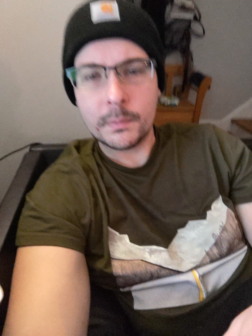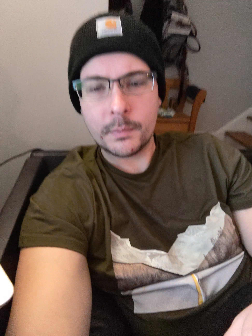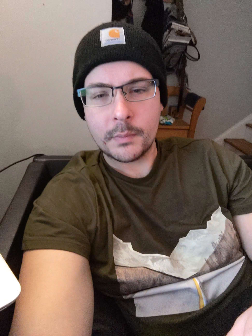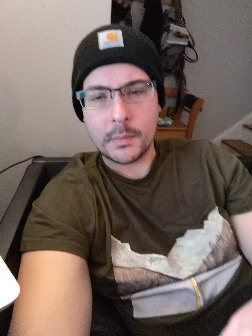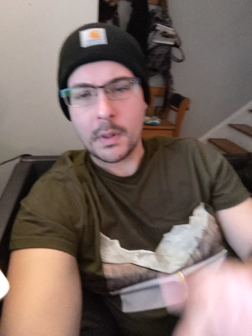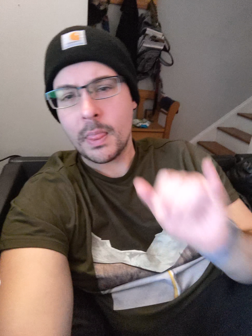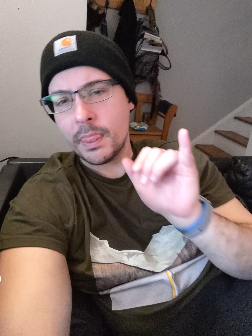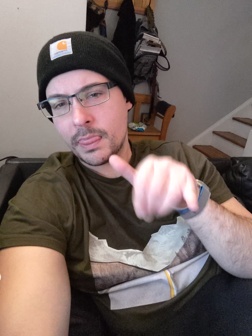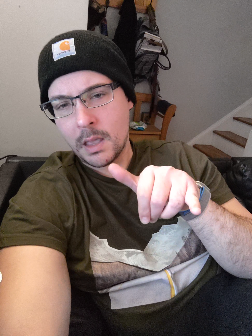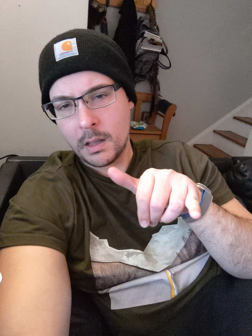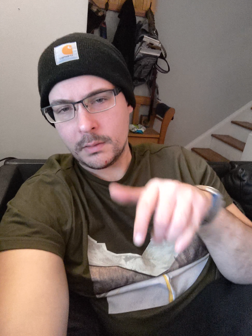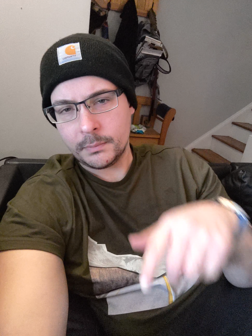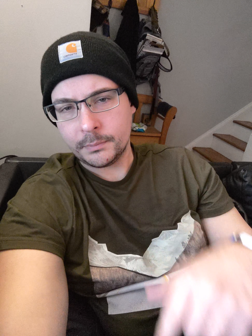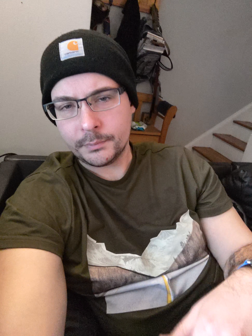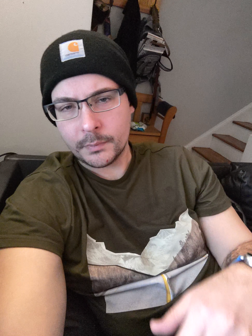that